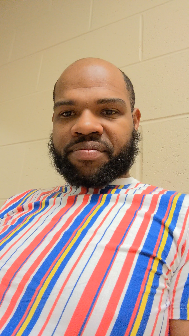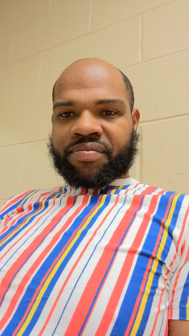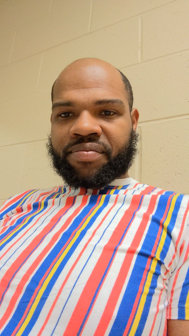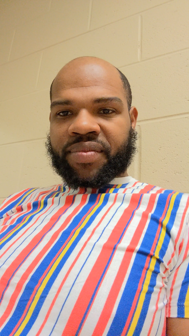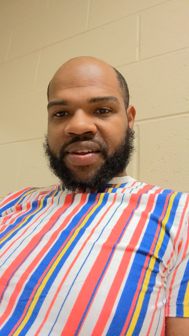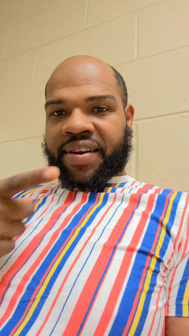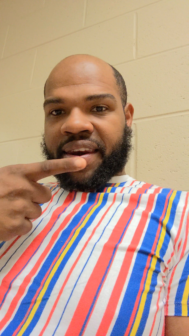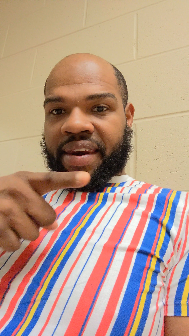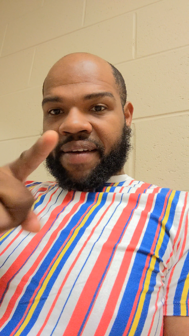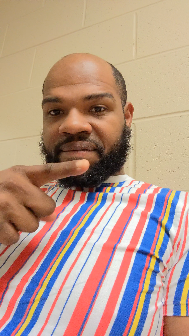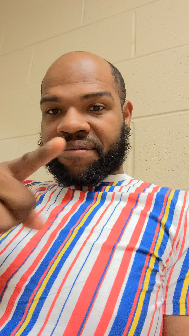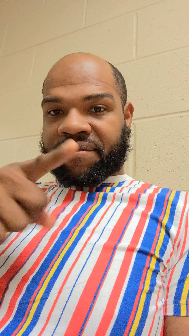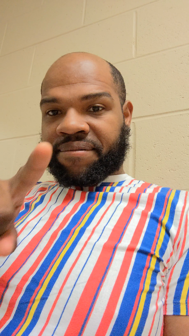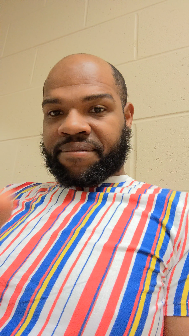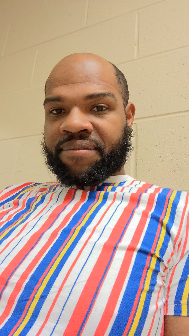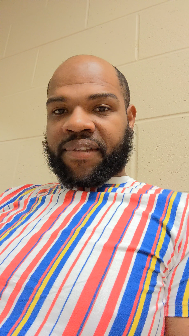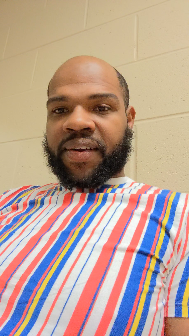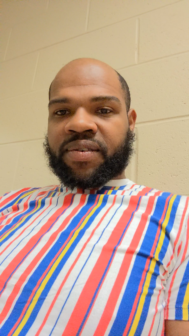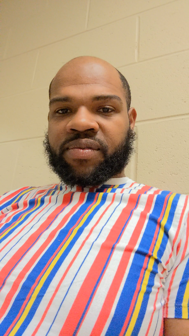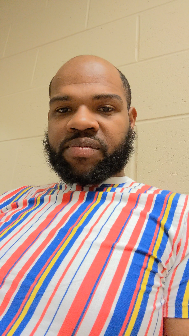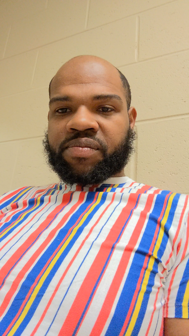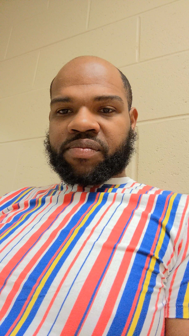knife